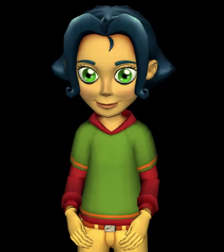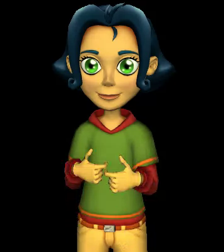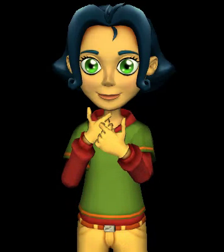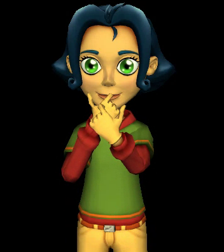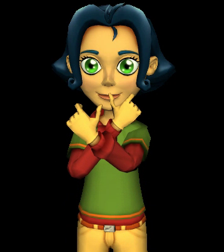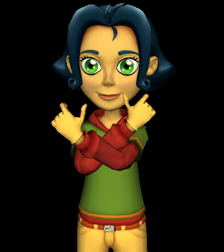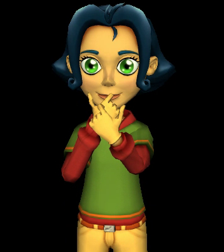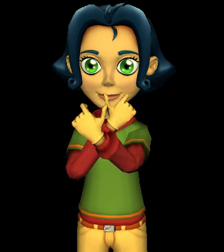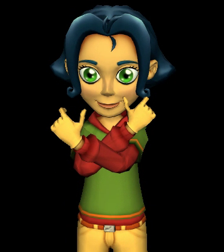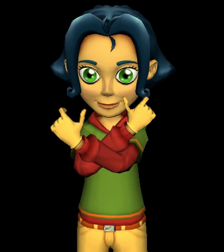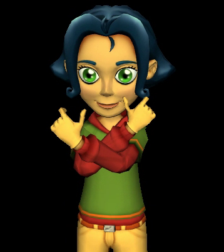يضحك